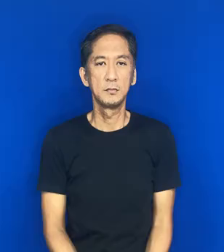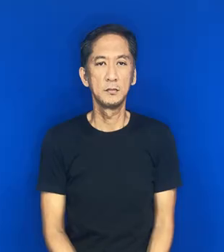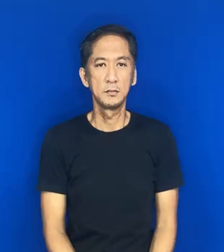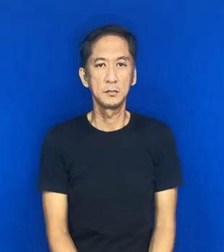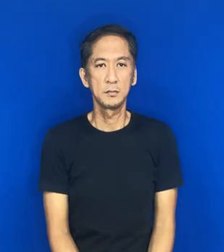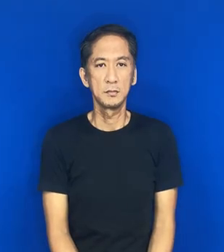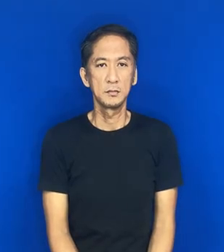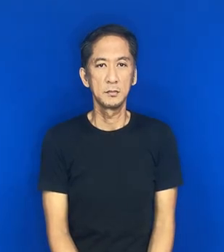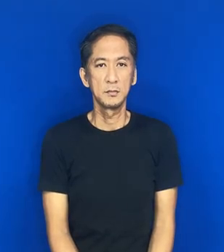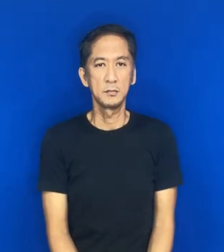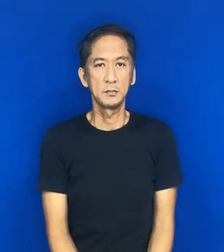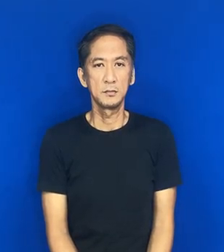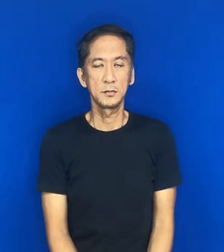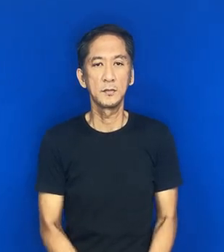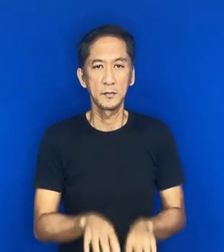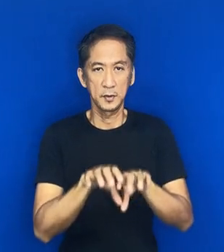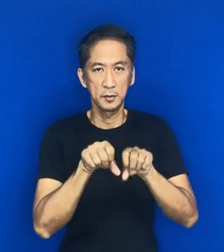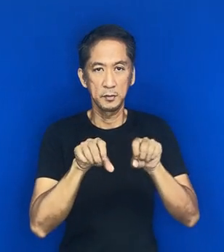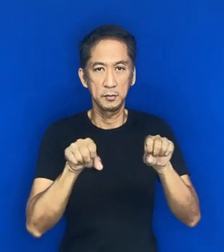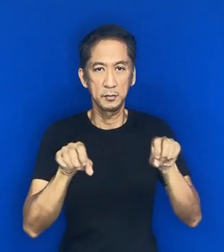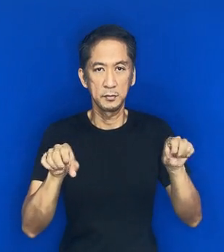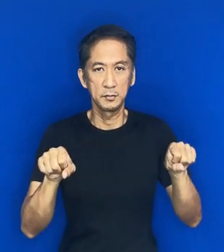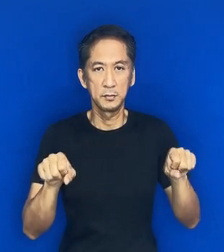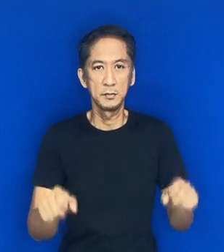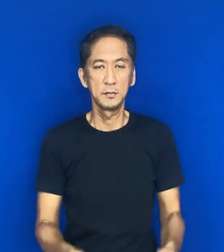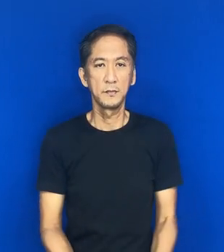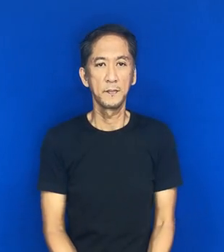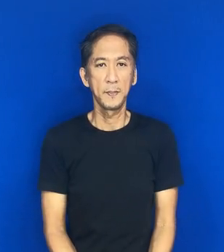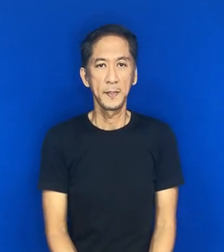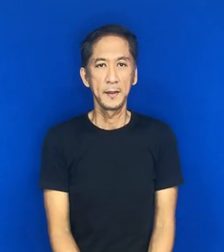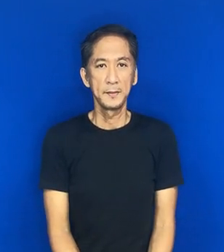longanisa